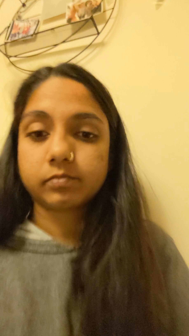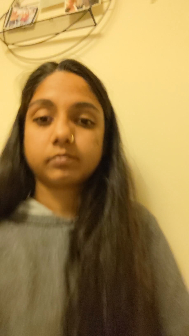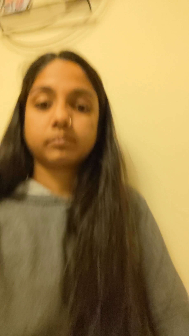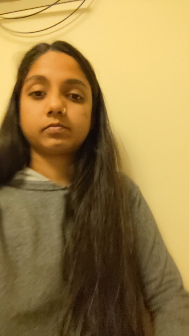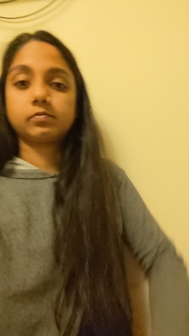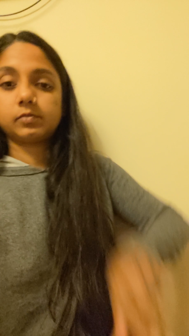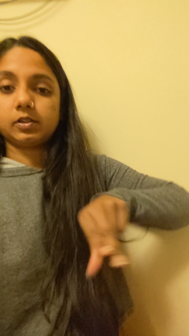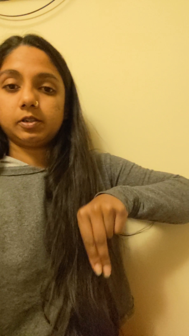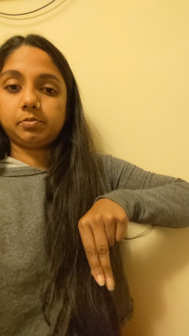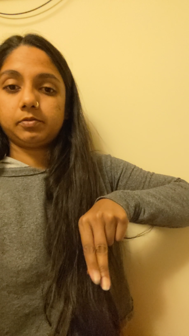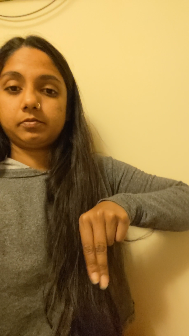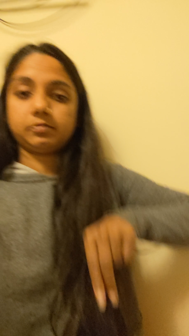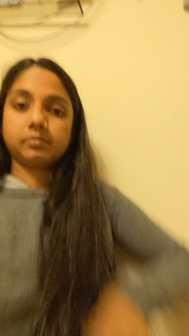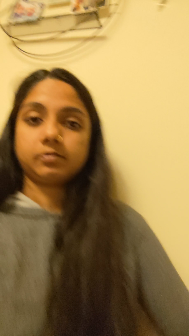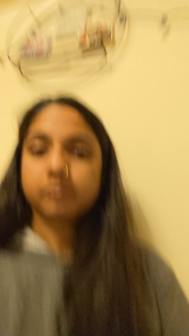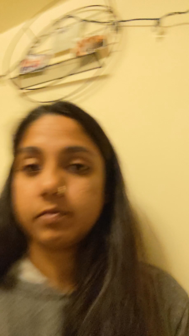diaper